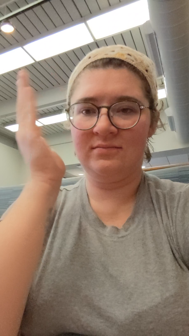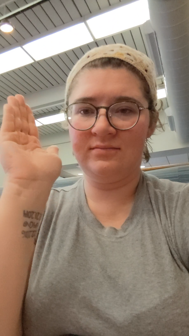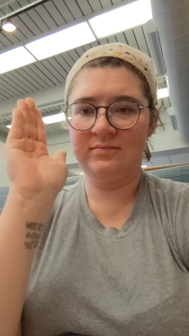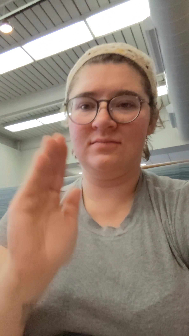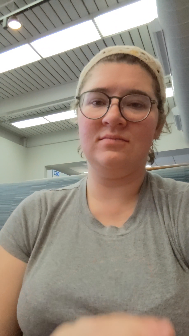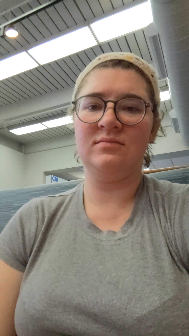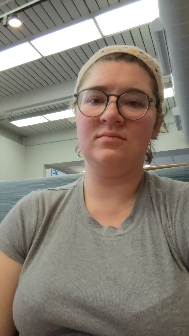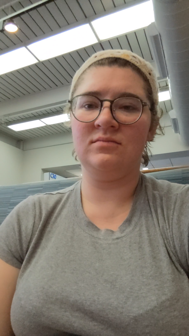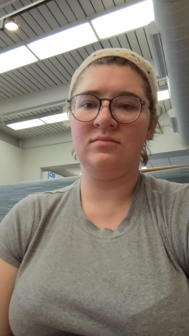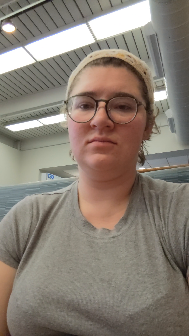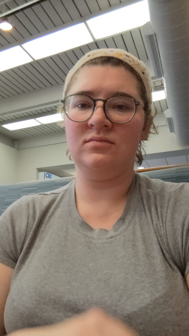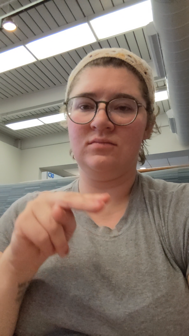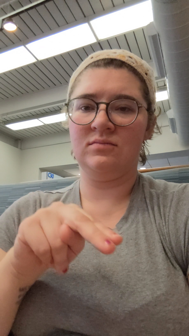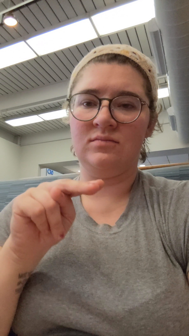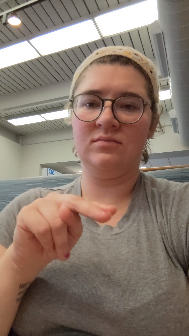nurse